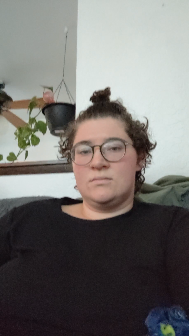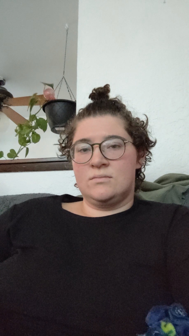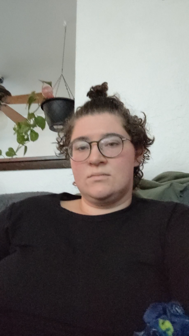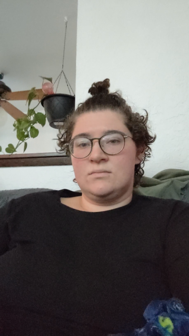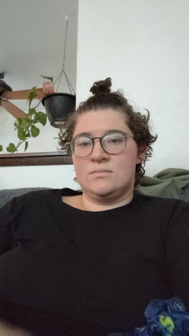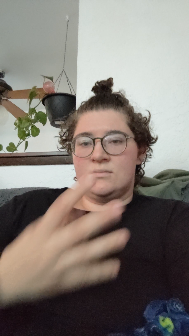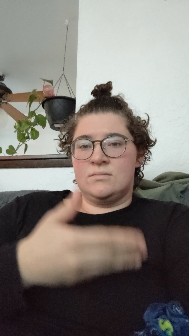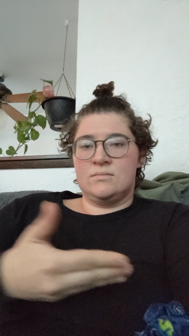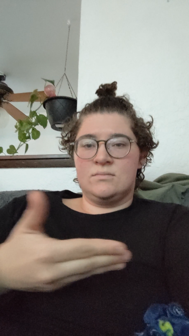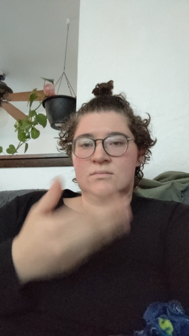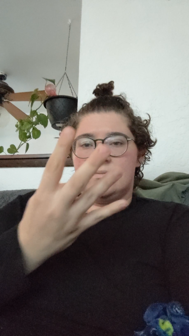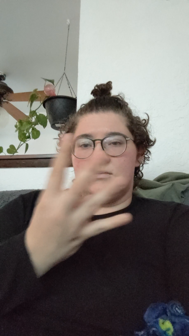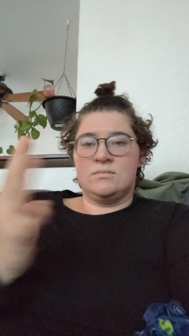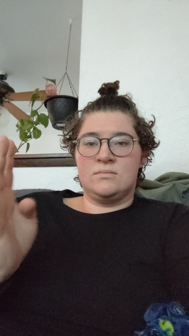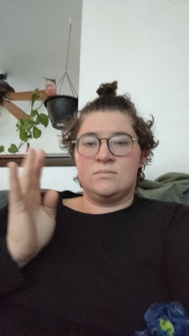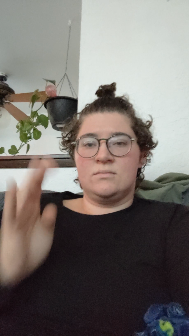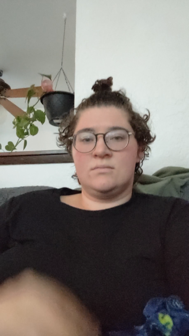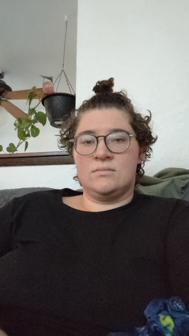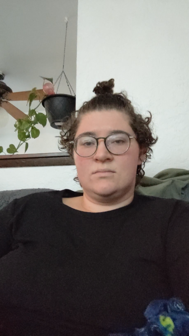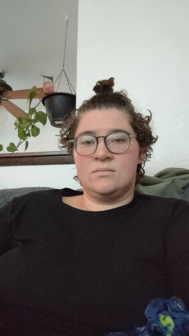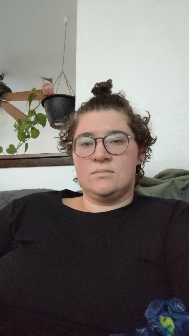crib